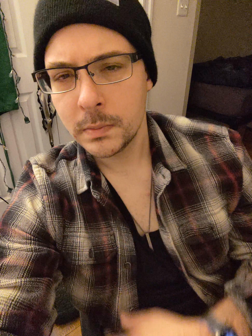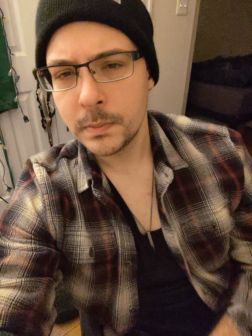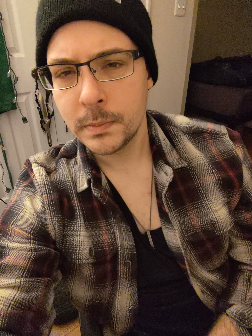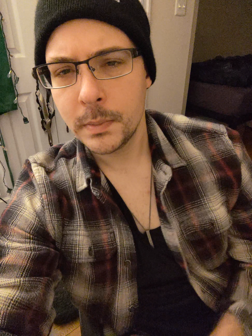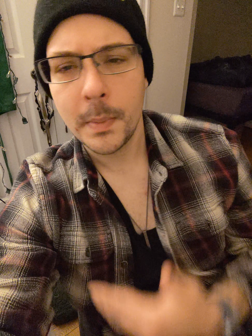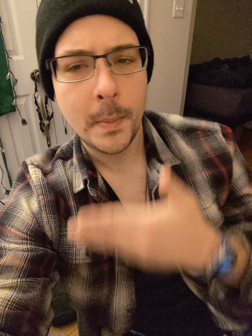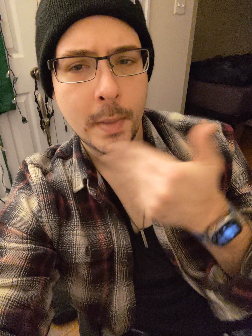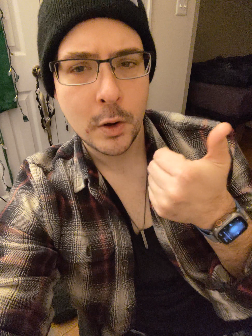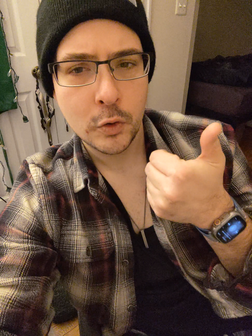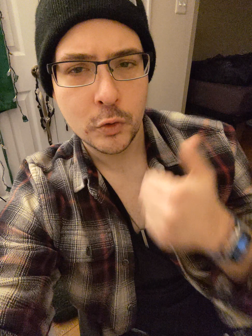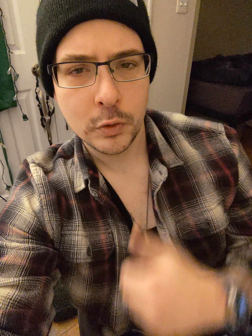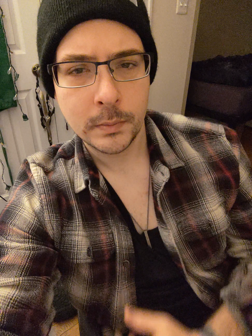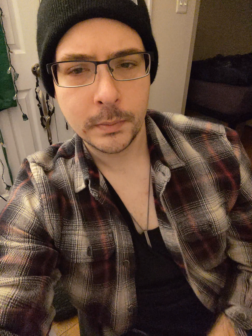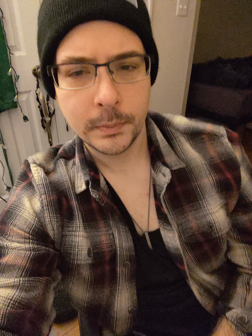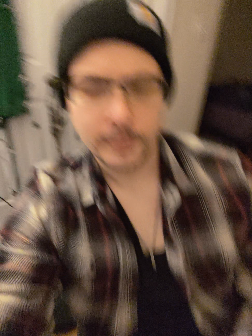better